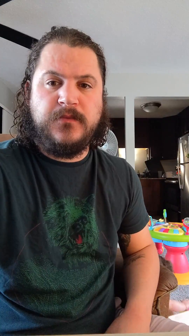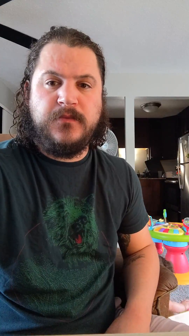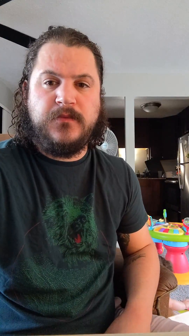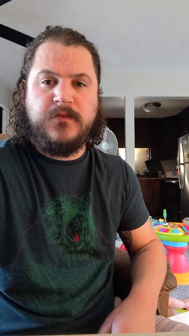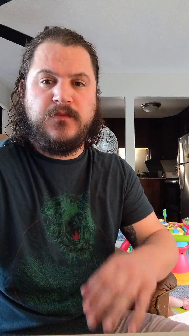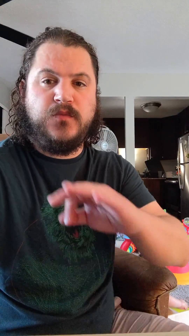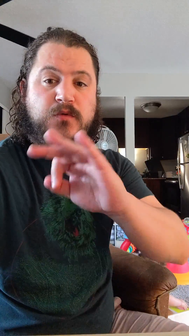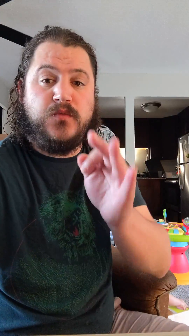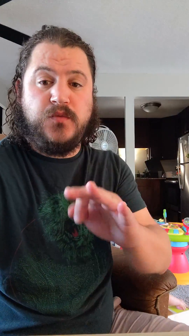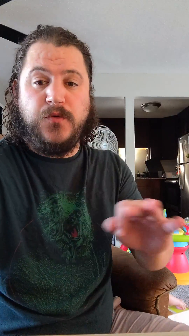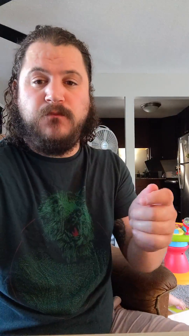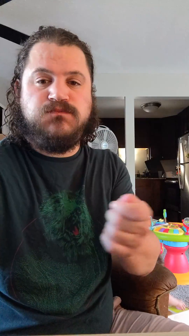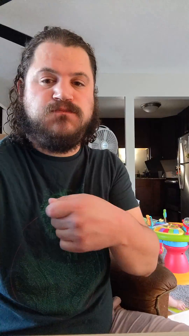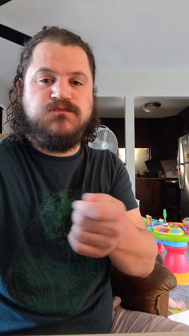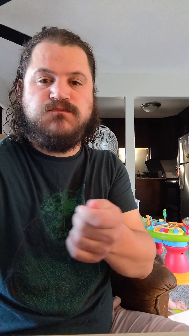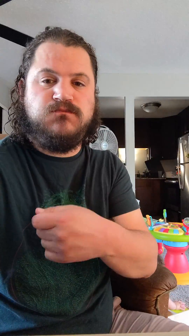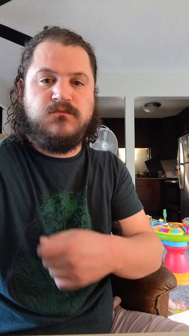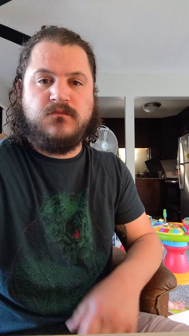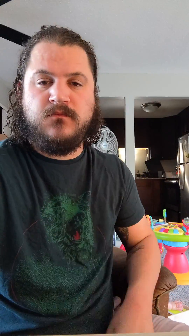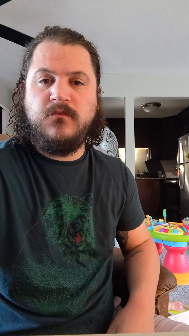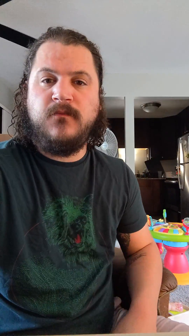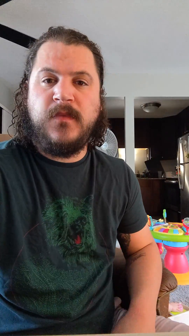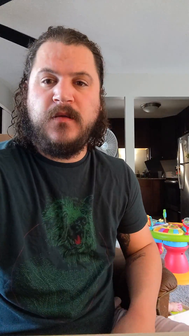hose